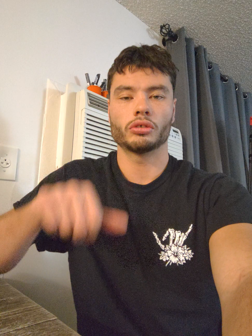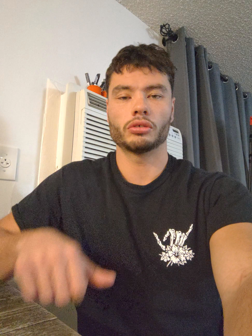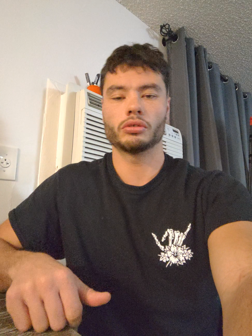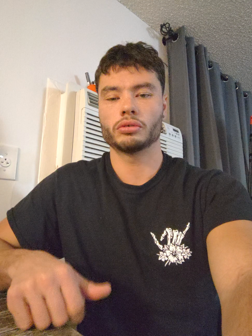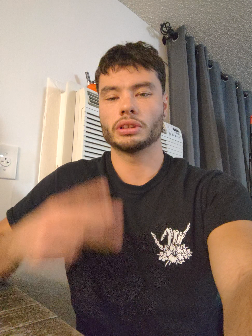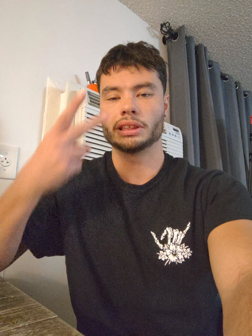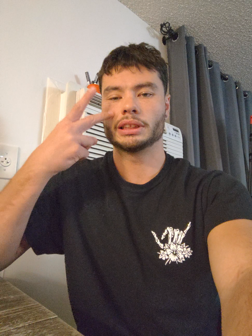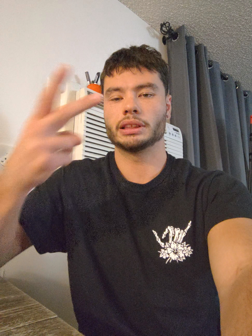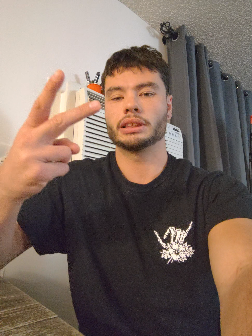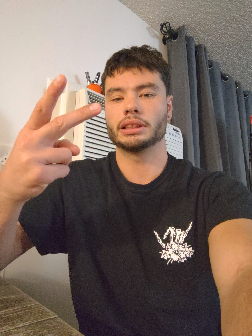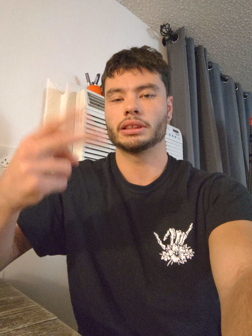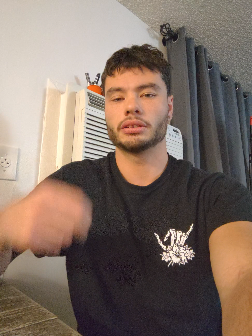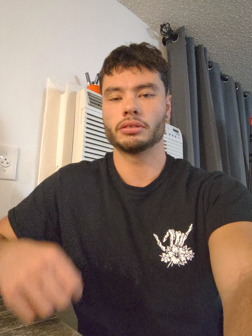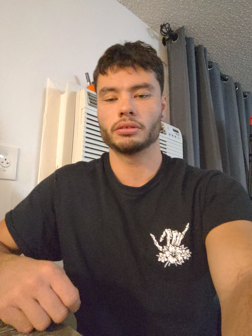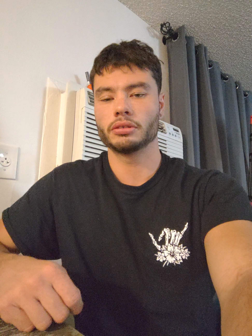see